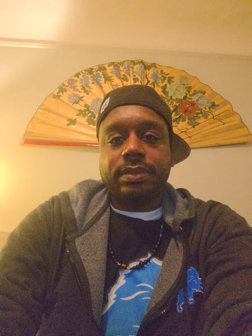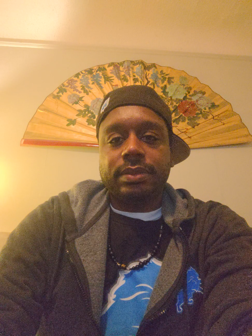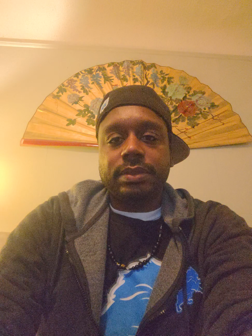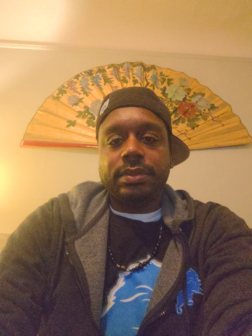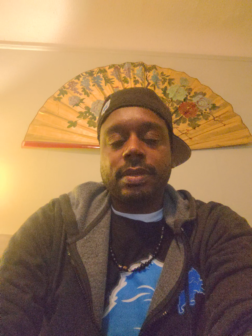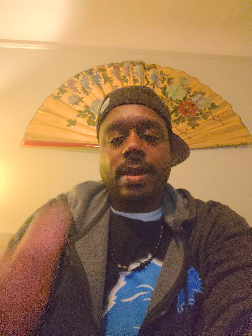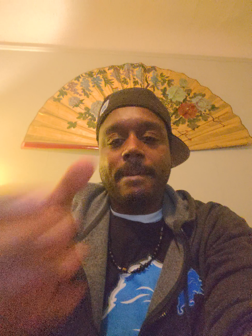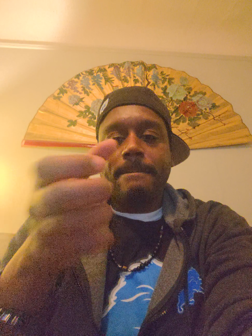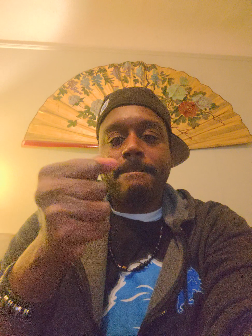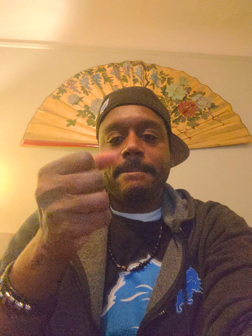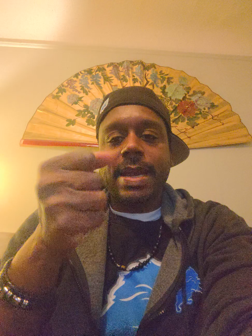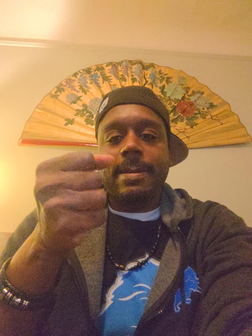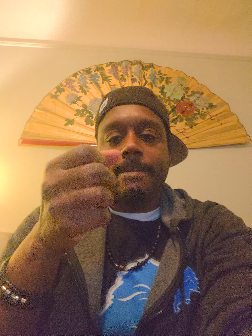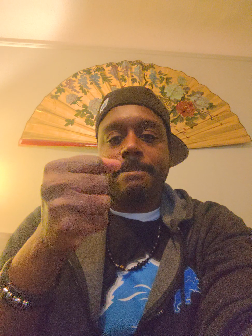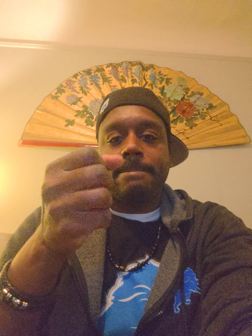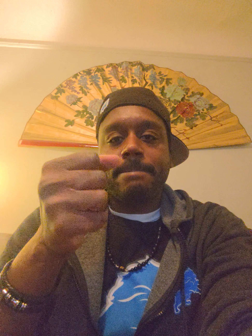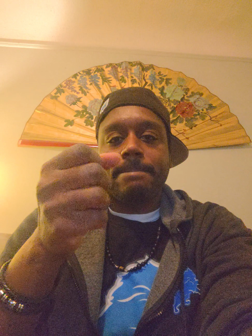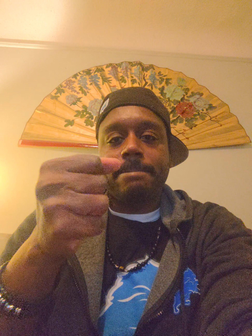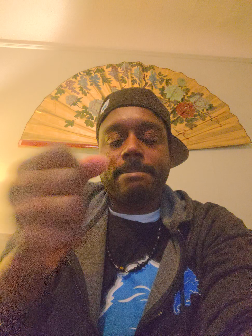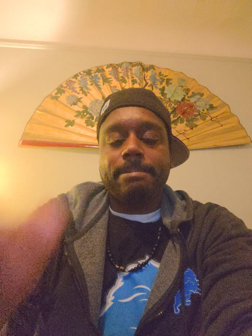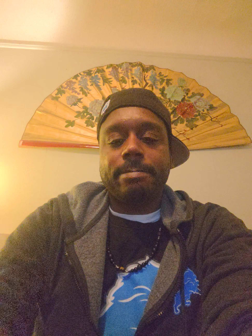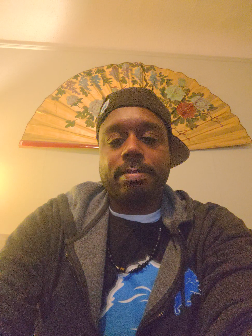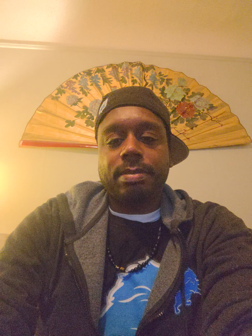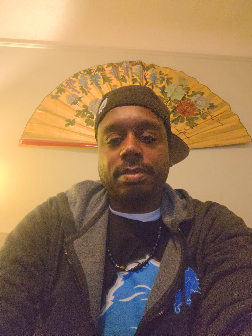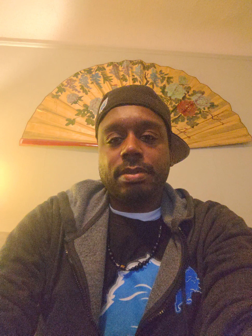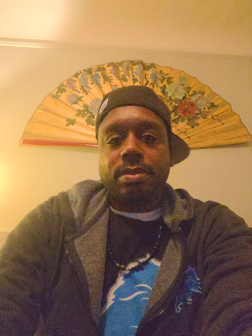milk